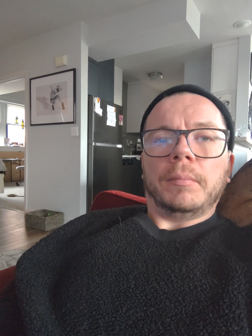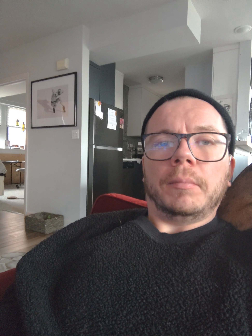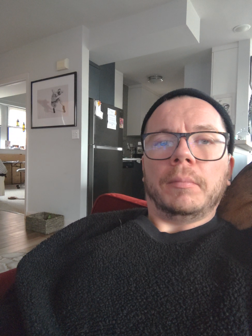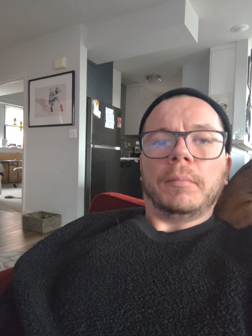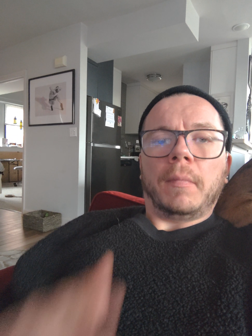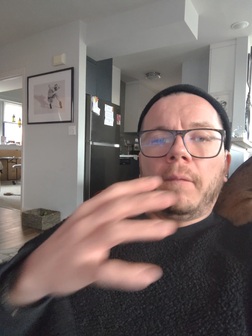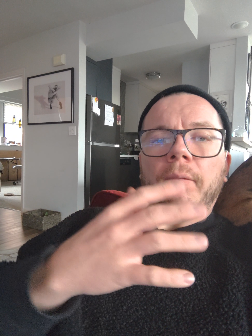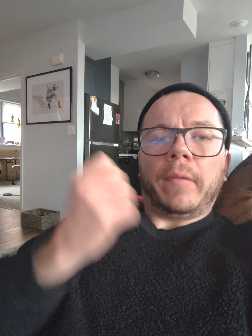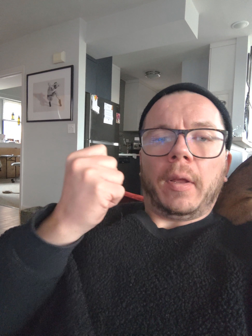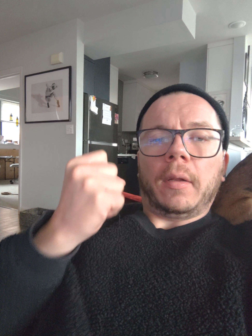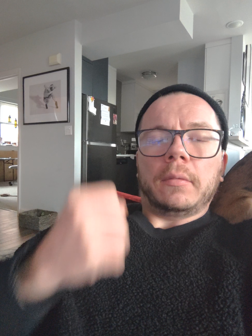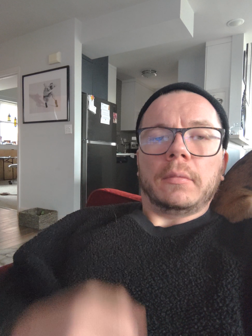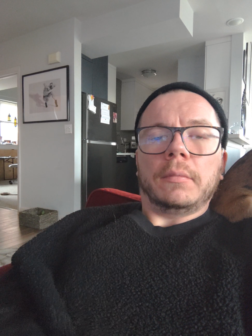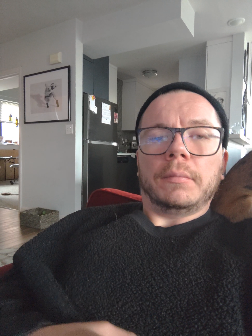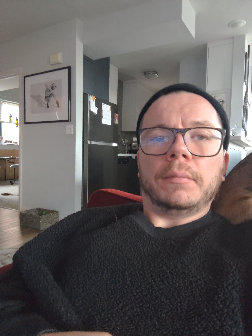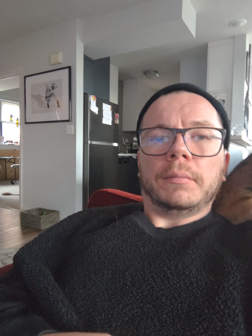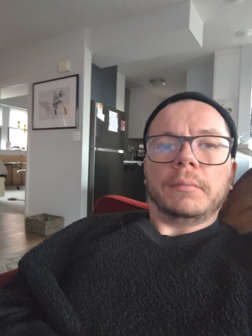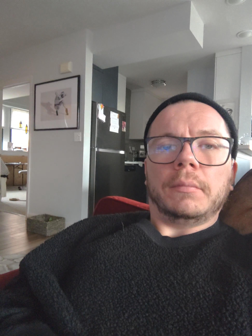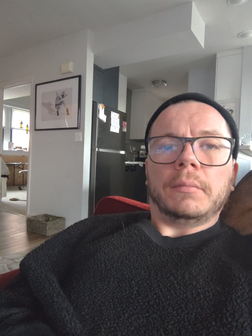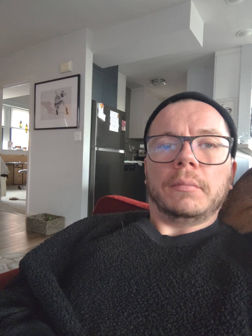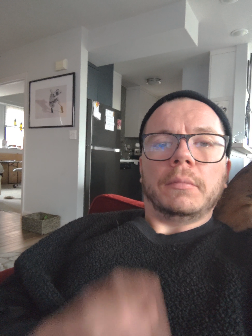fast